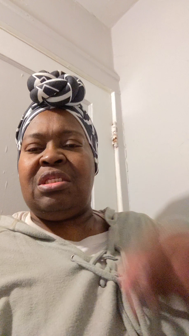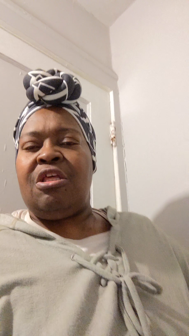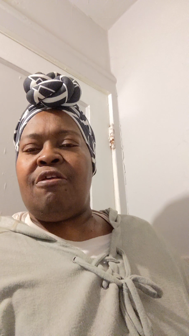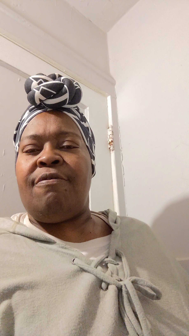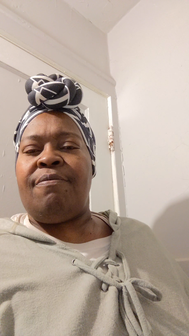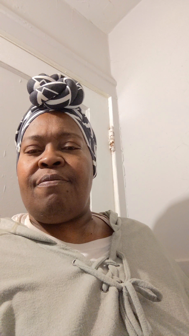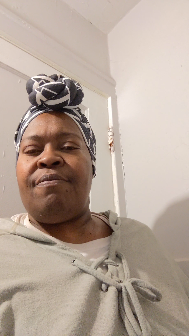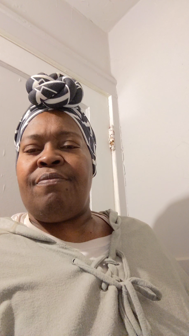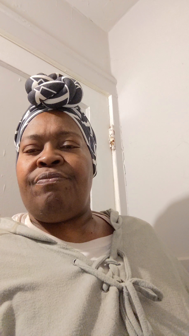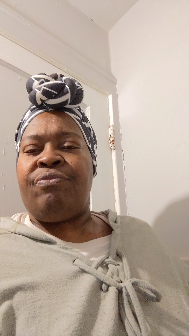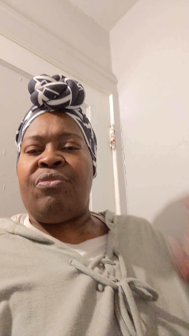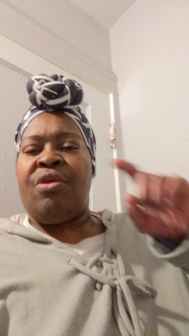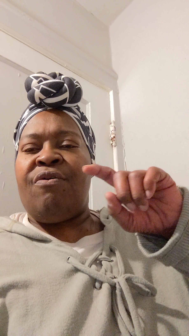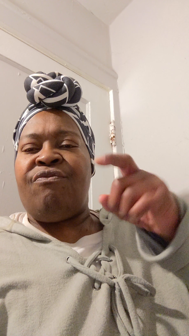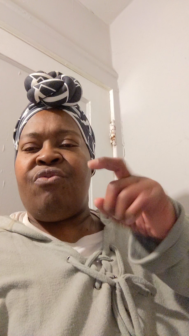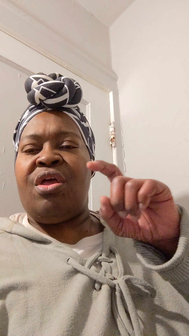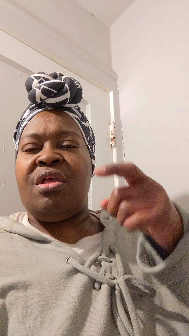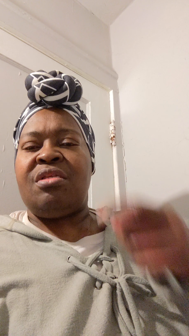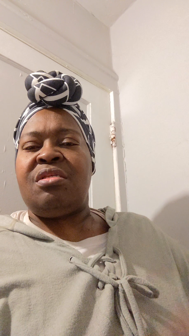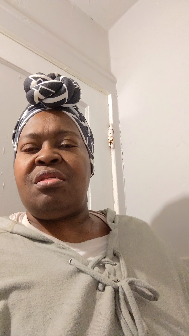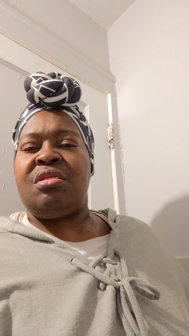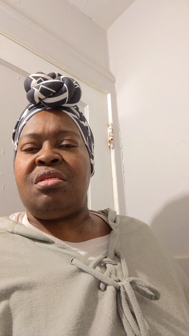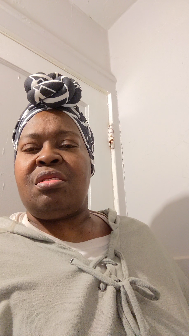friend